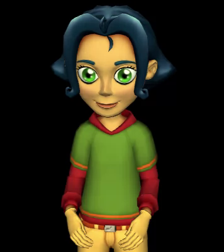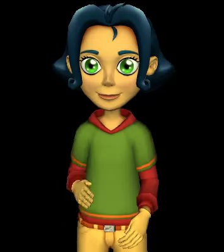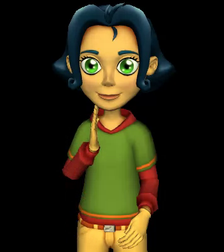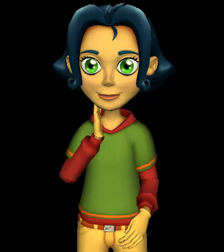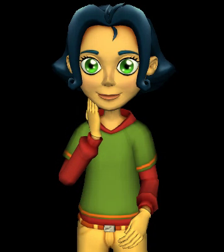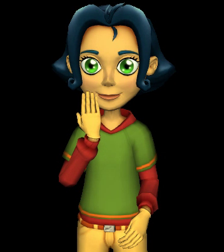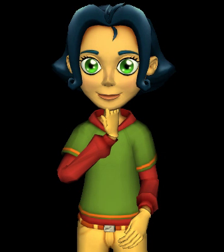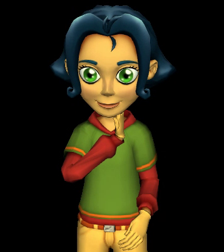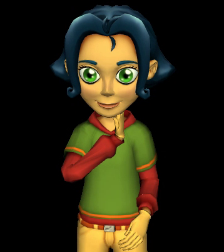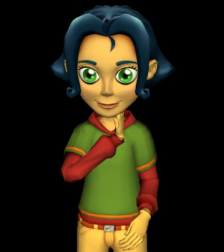جانفي